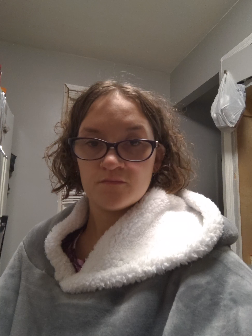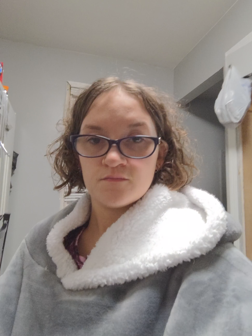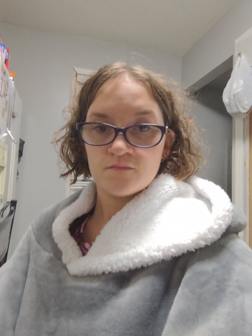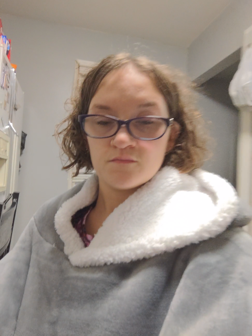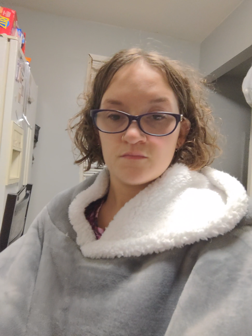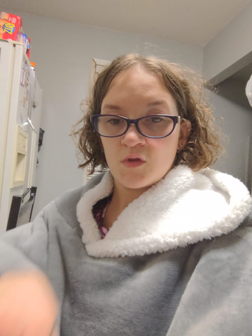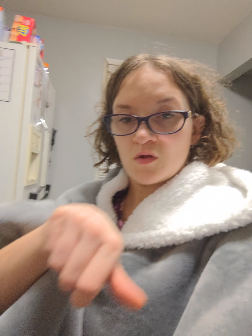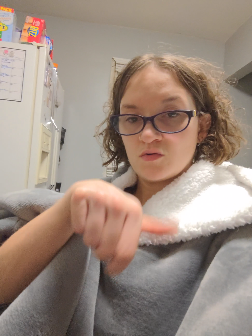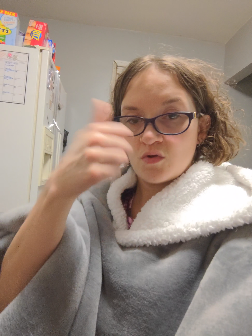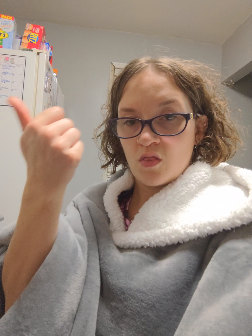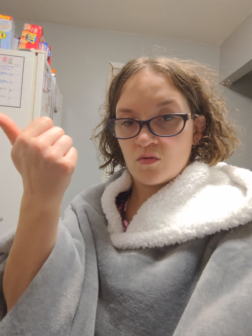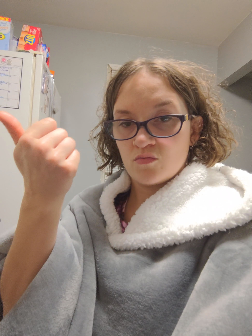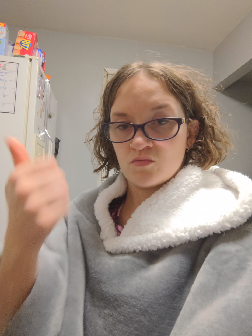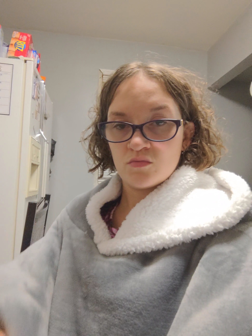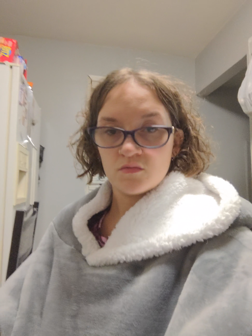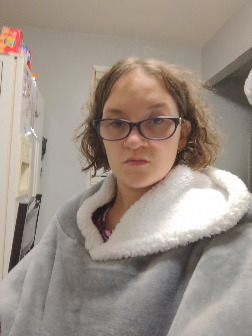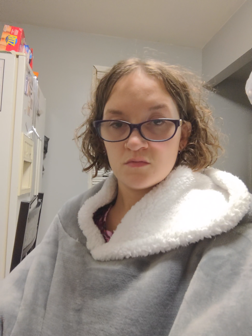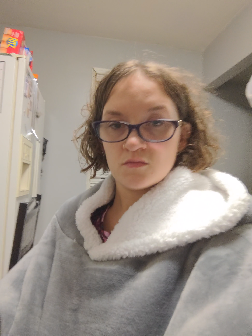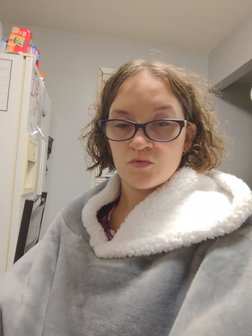another